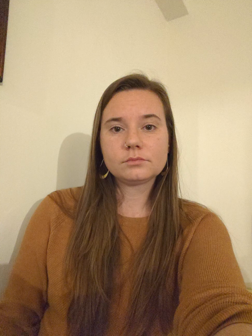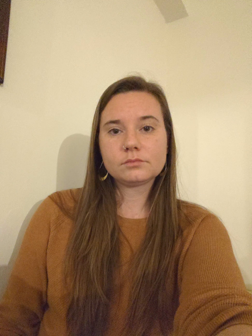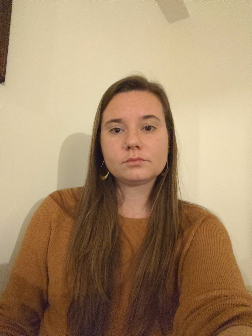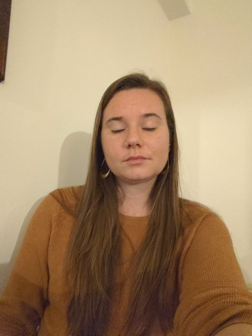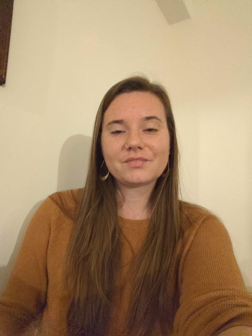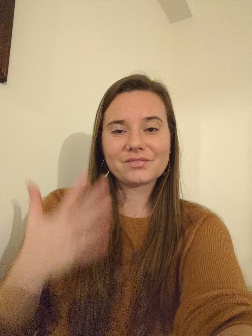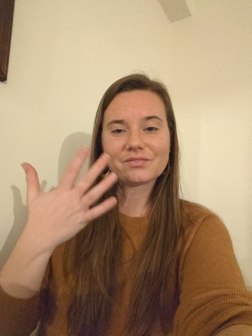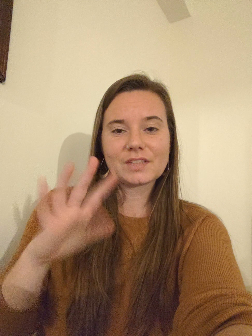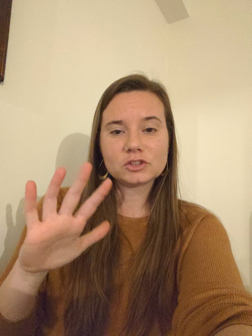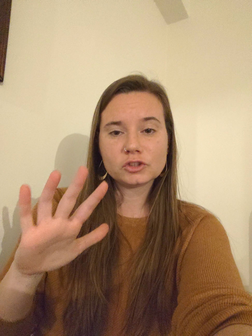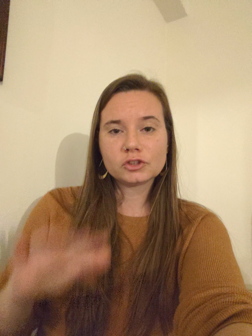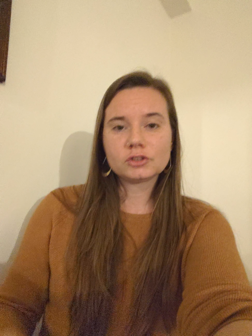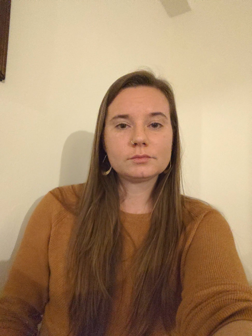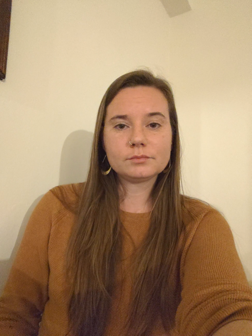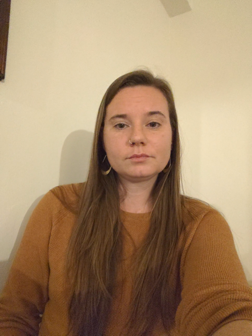finish